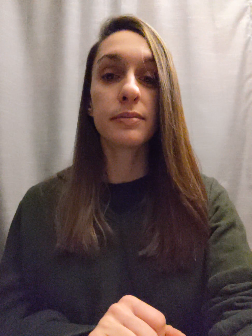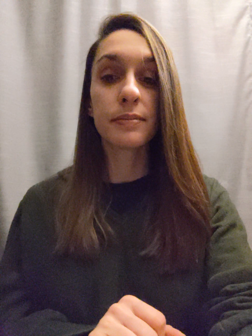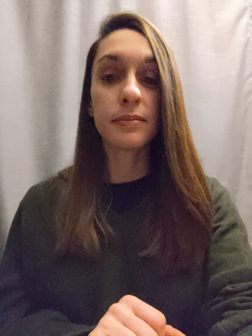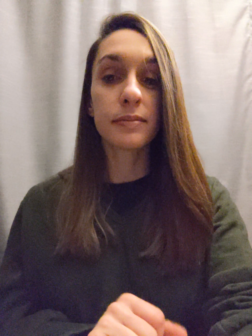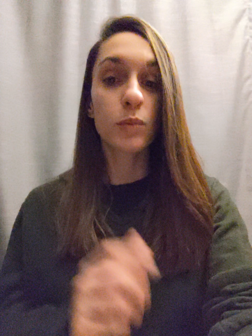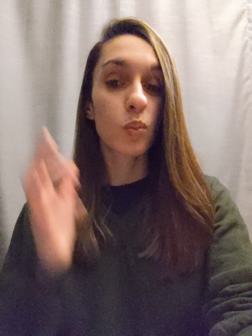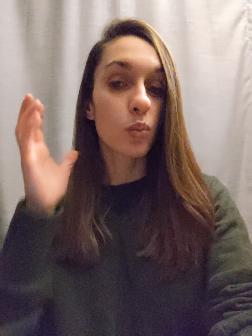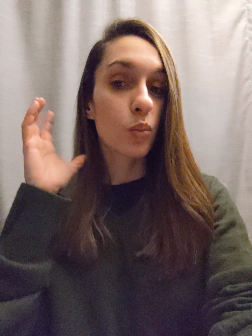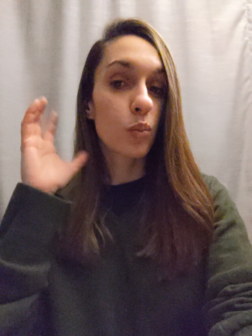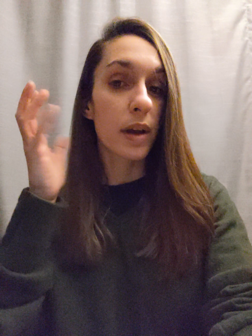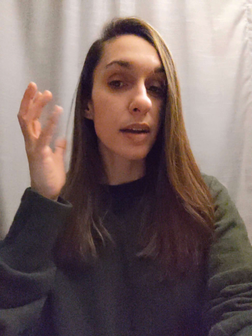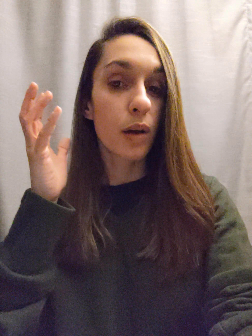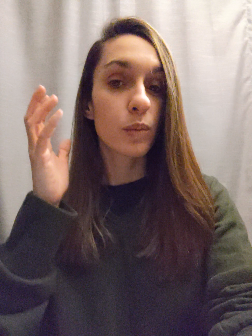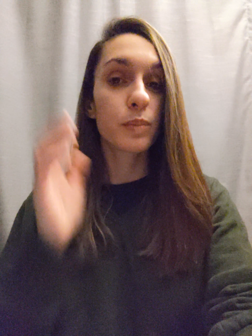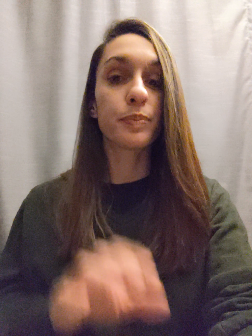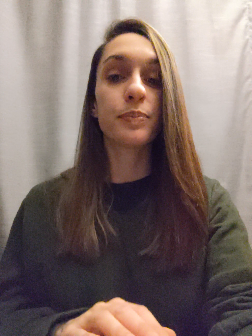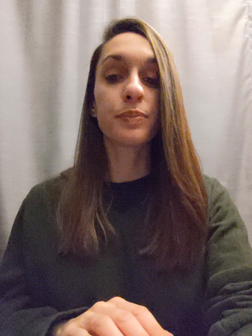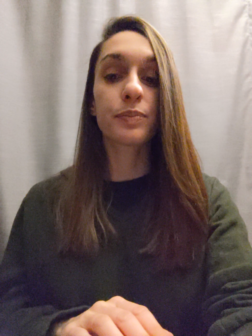radio